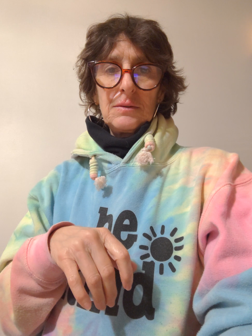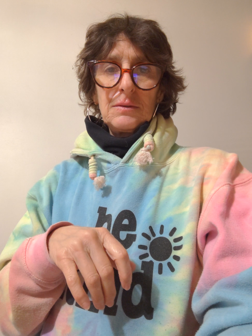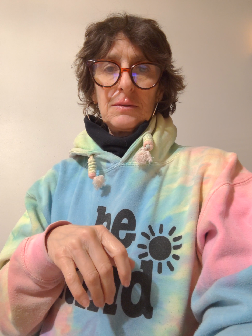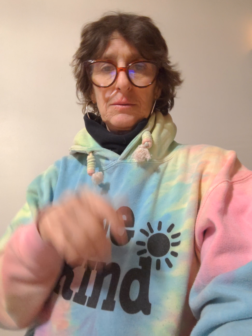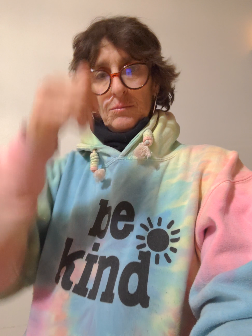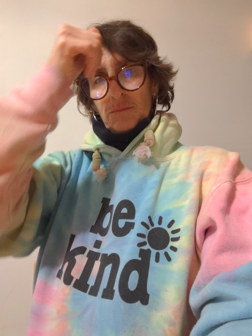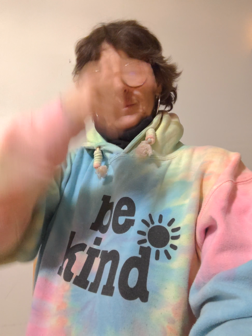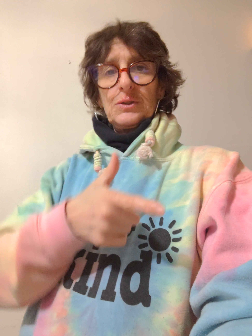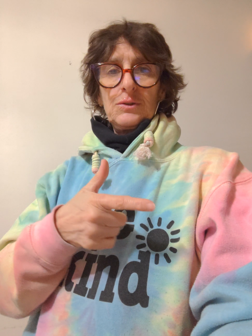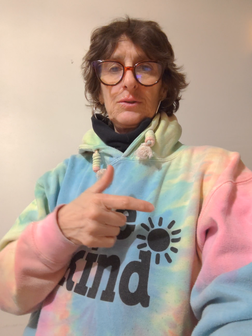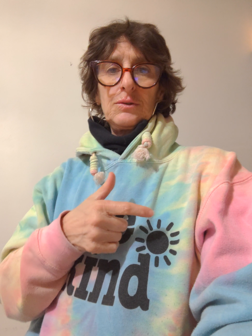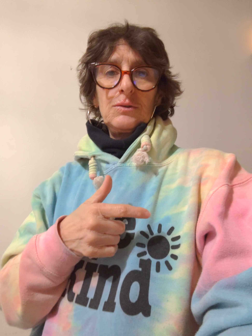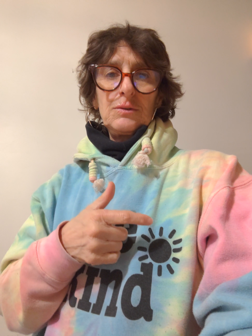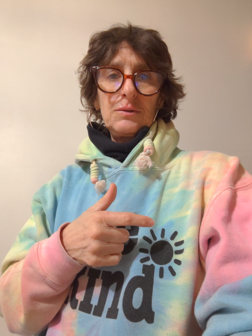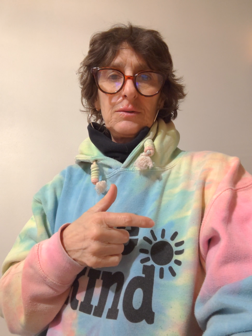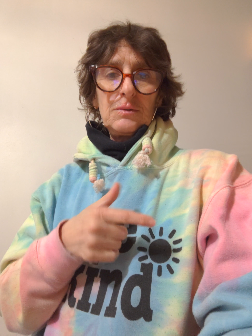brother